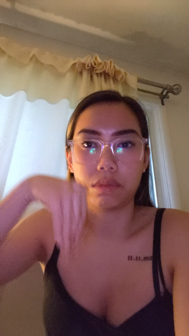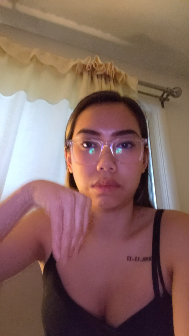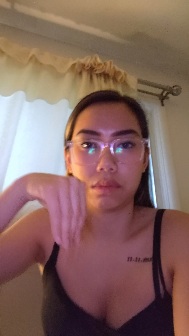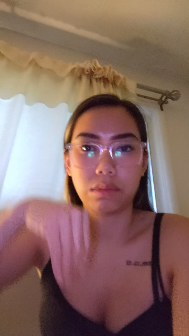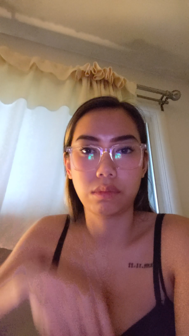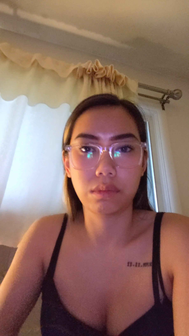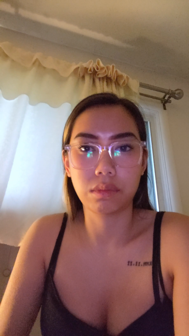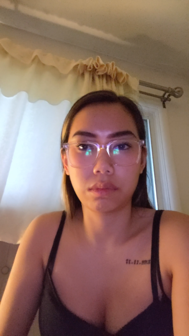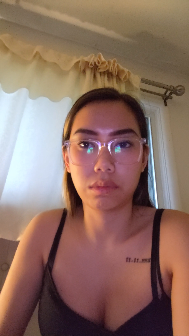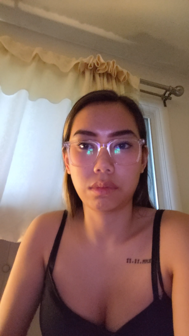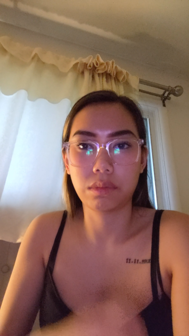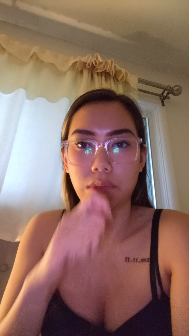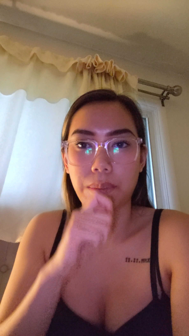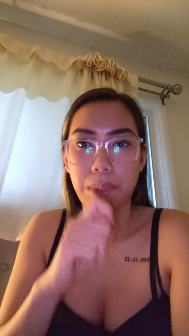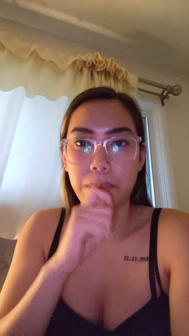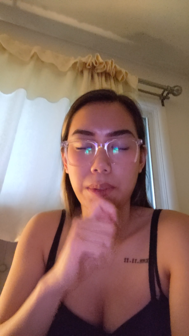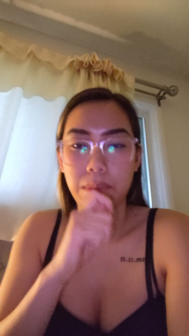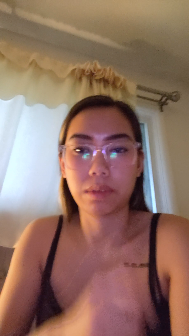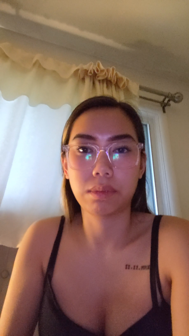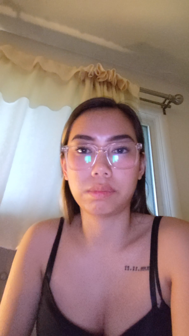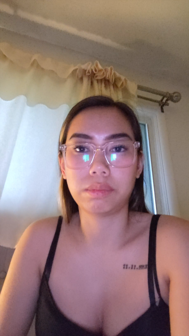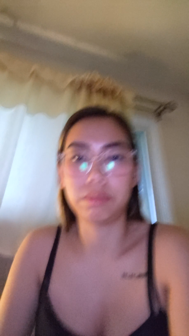popsicle